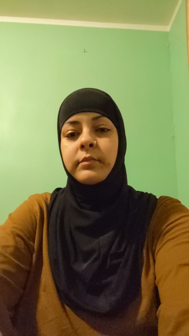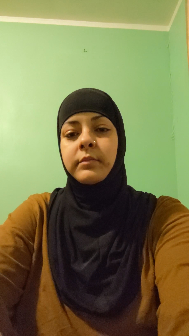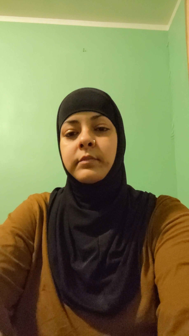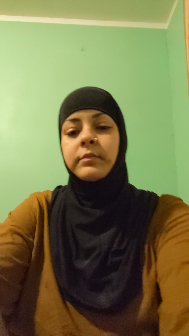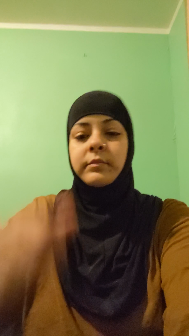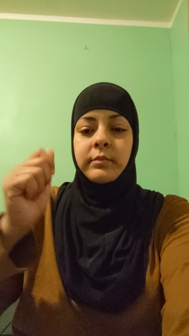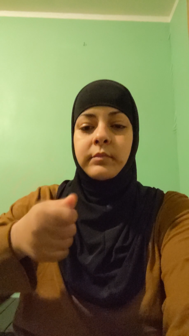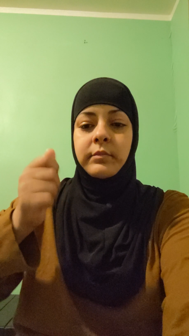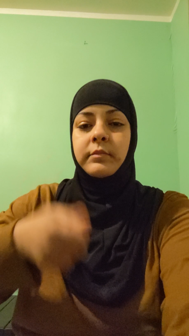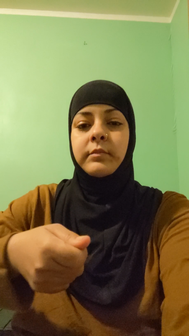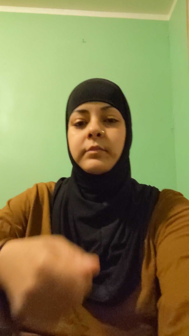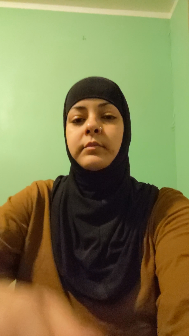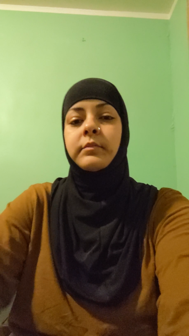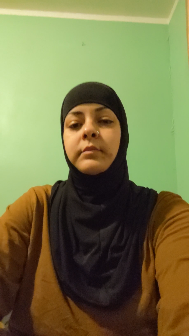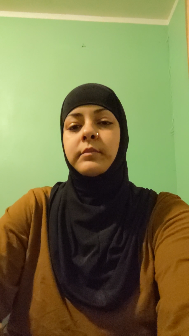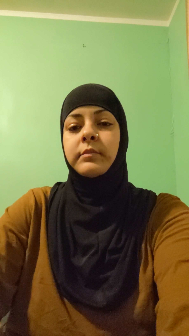hammer